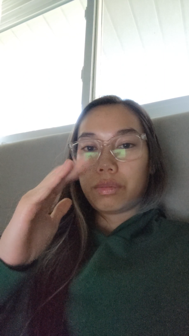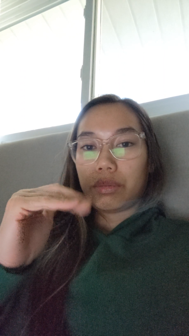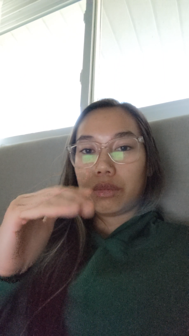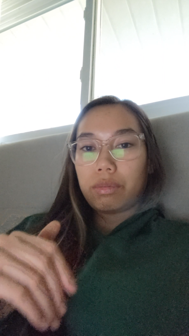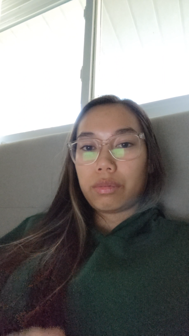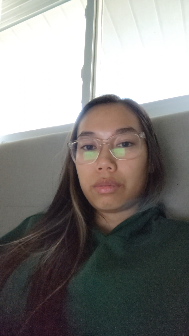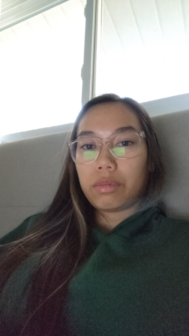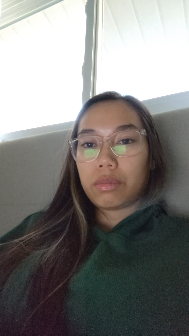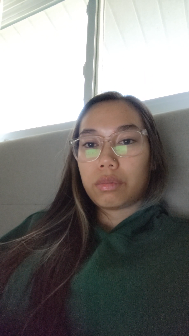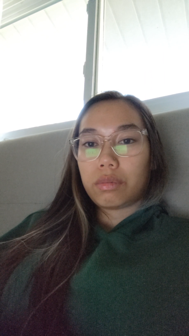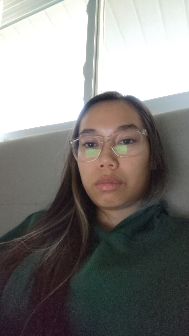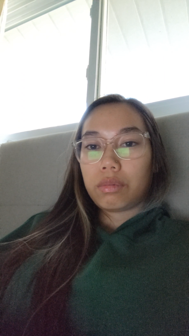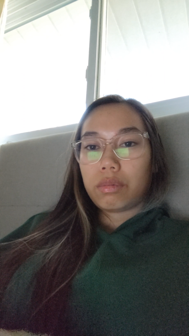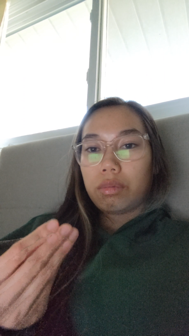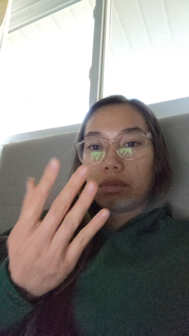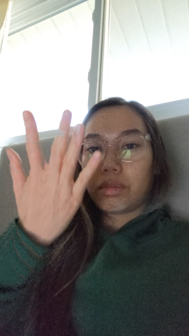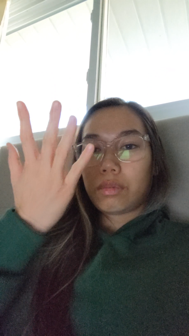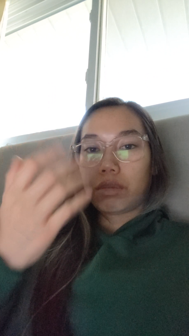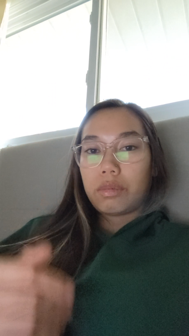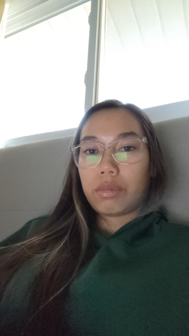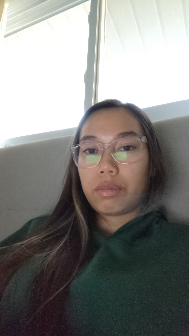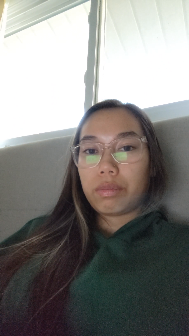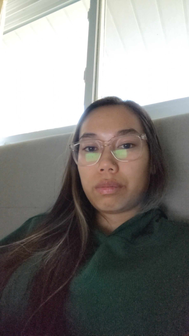plants